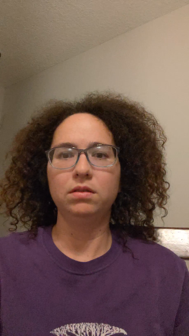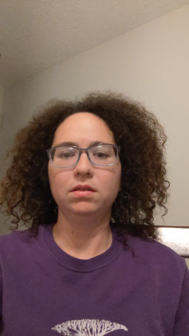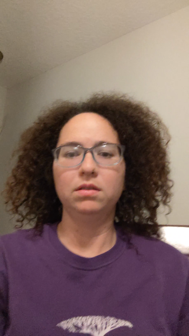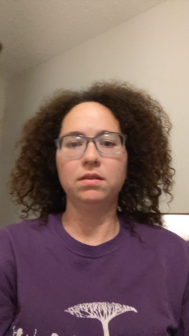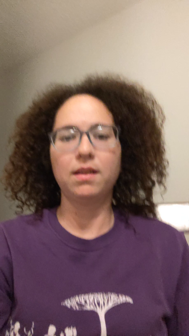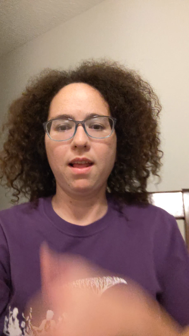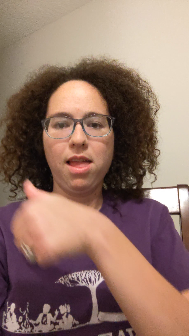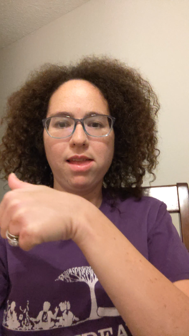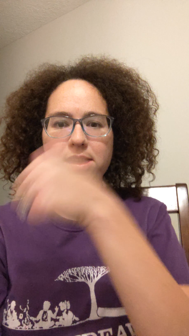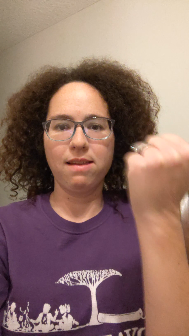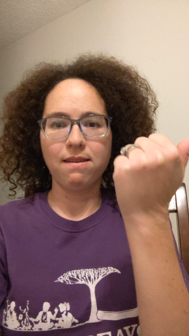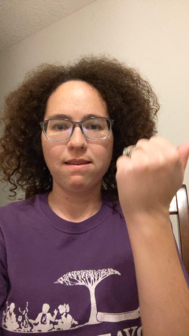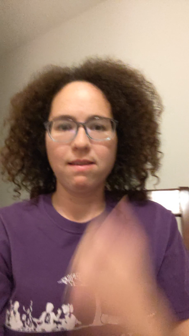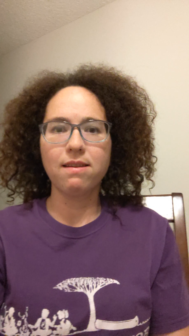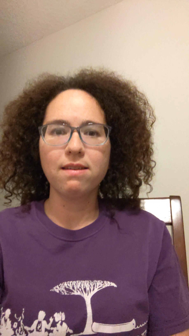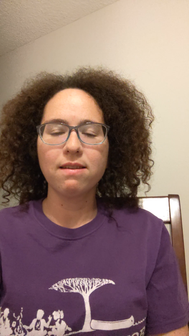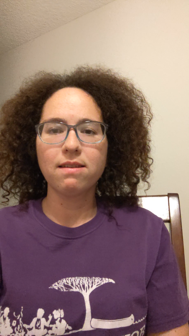other